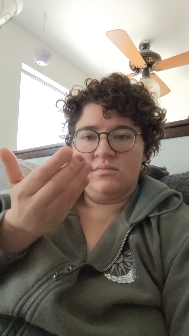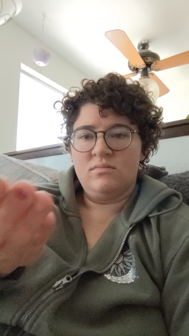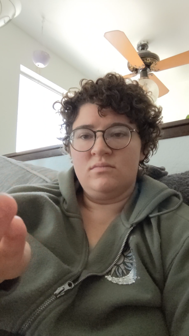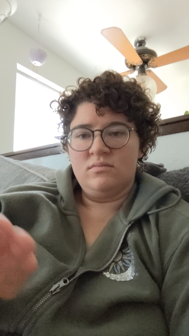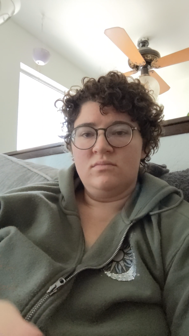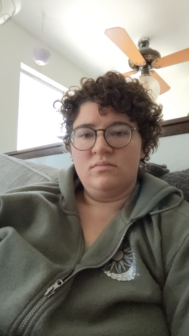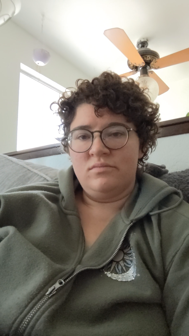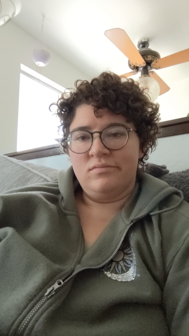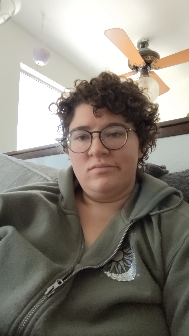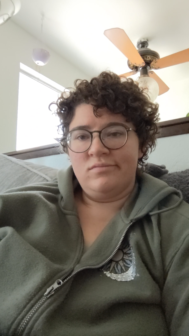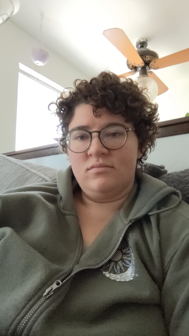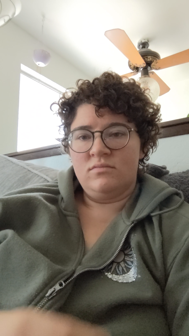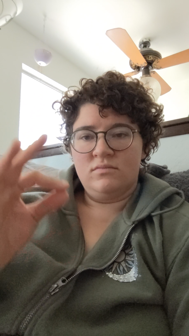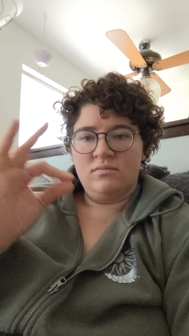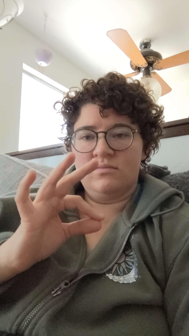fit